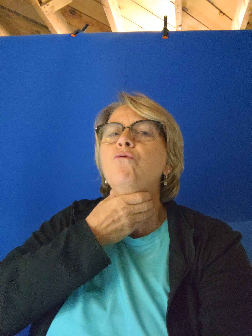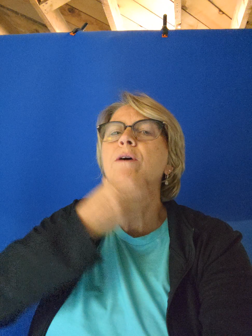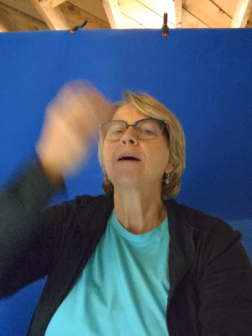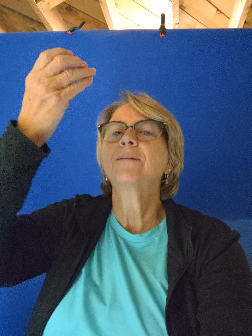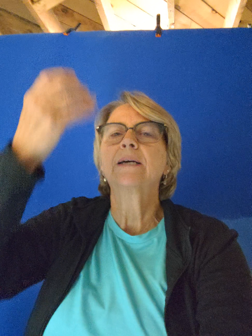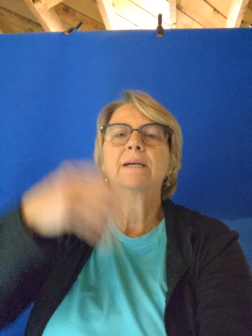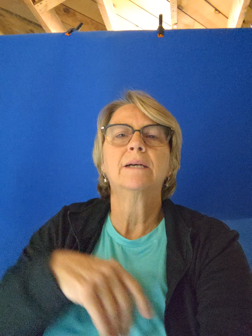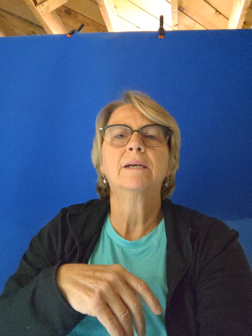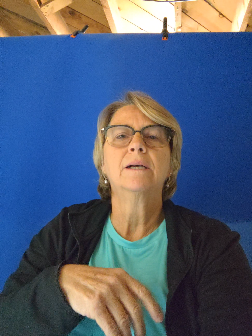giraffe